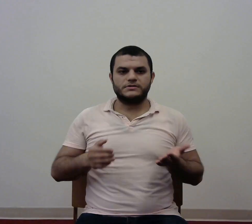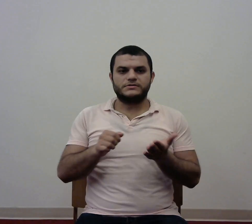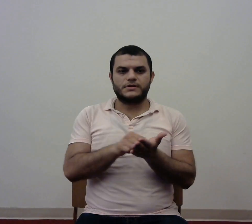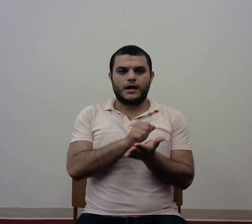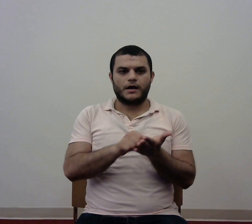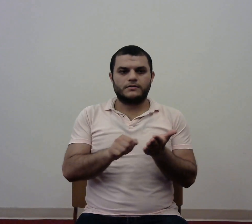sənəd